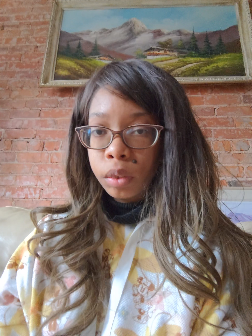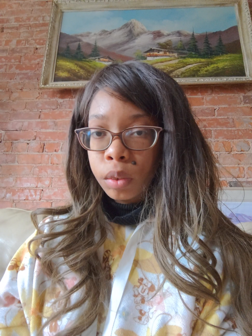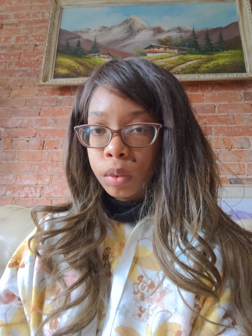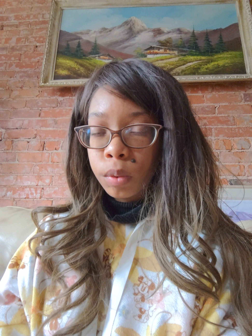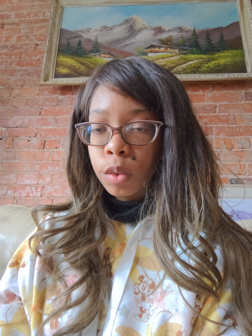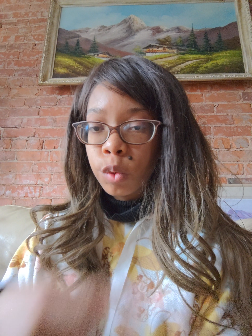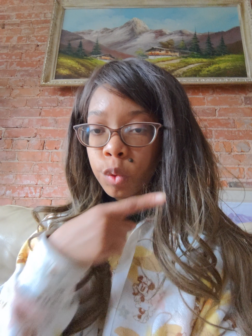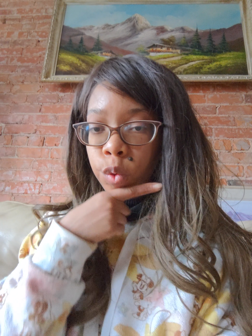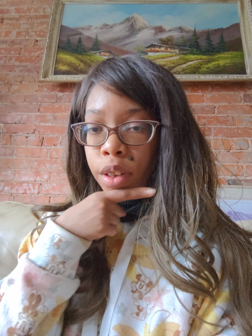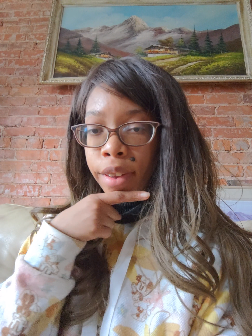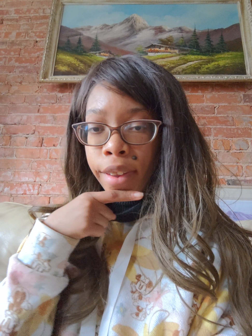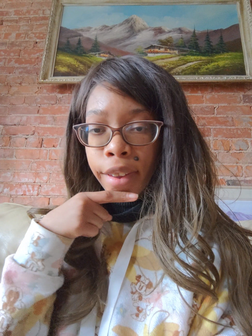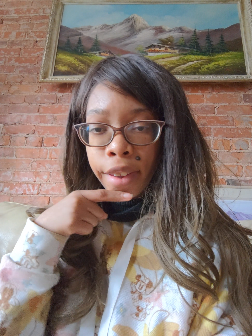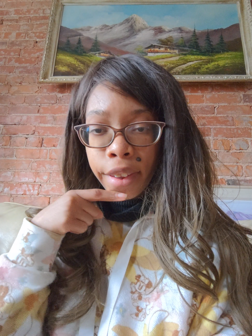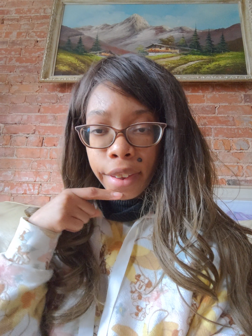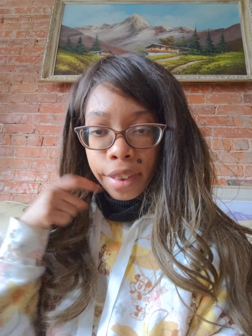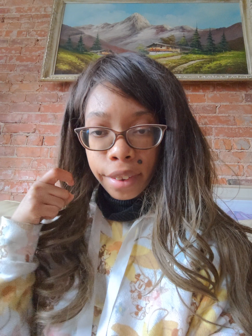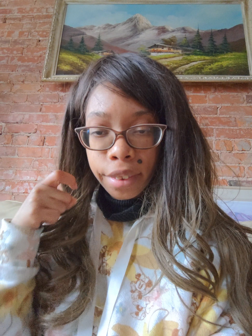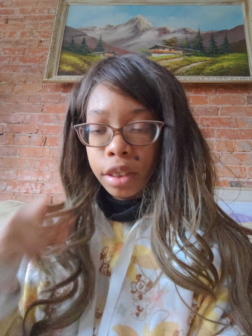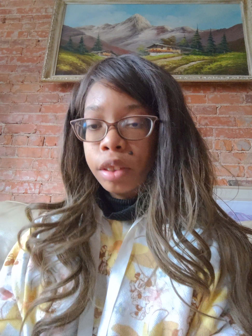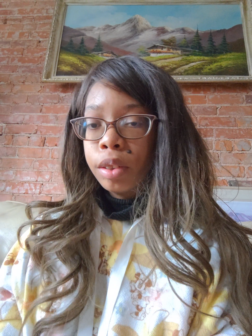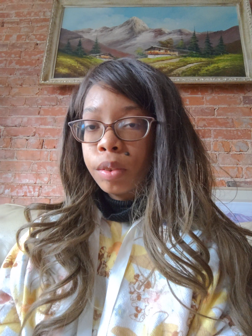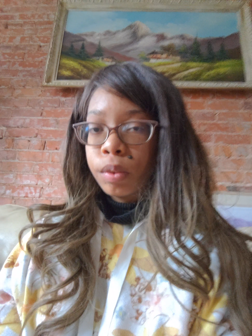dry